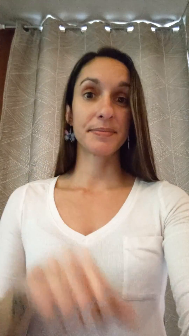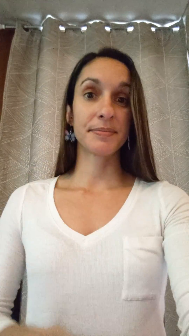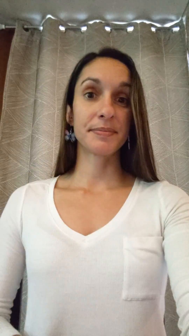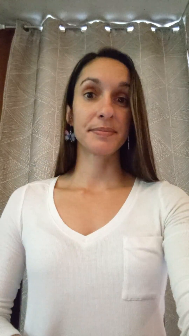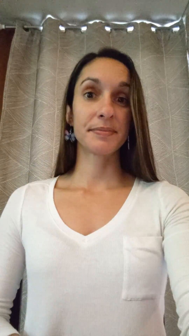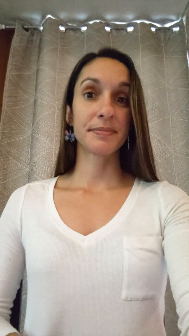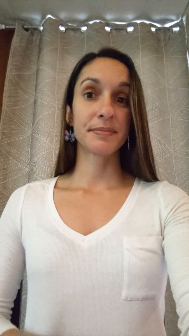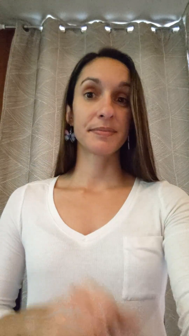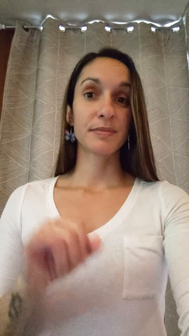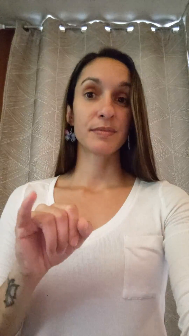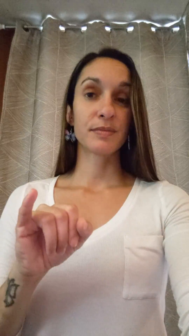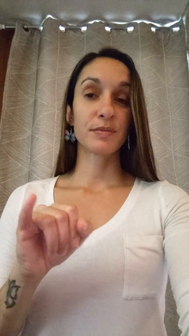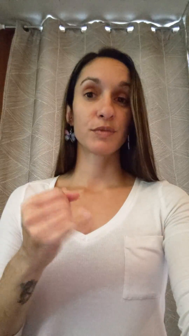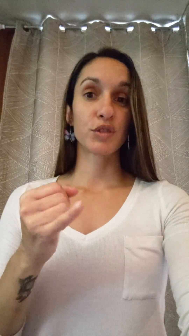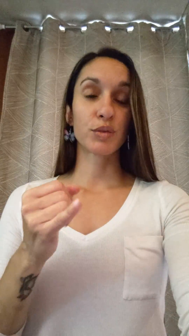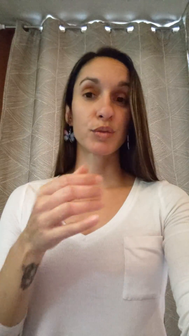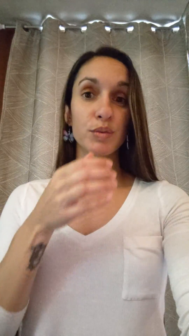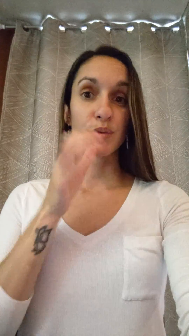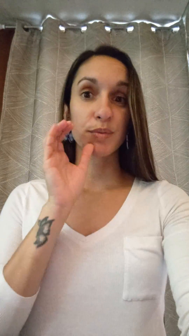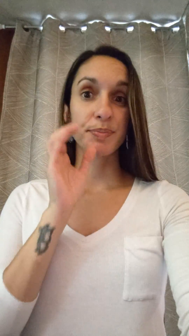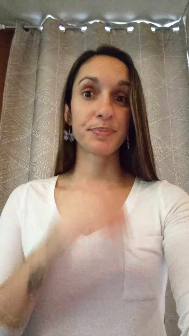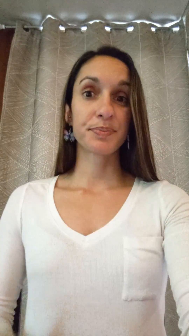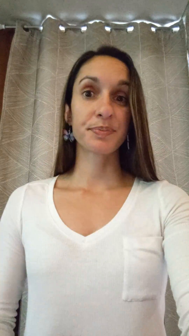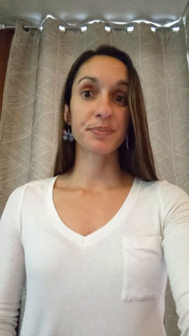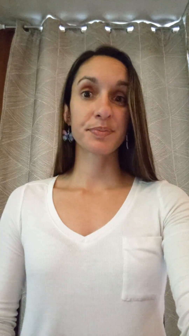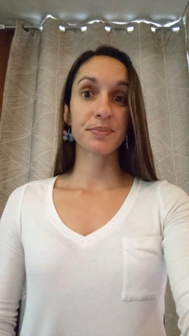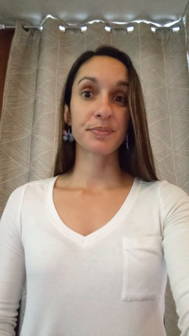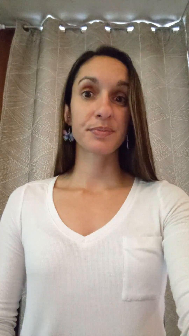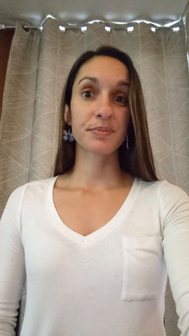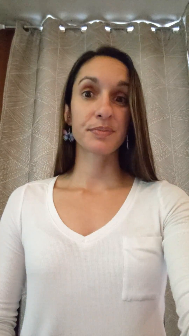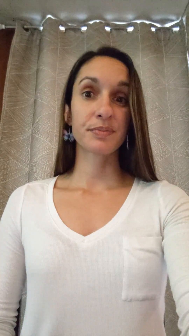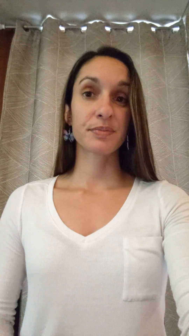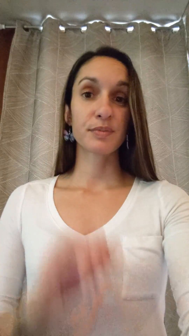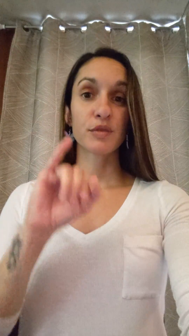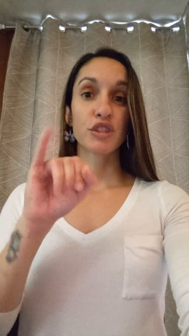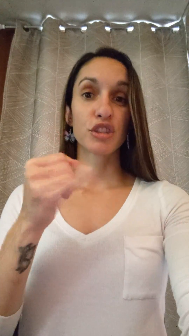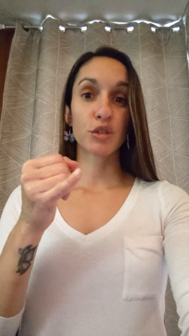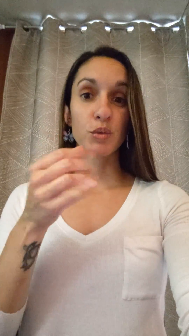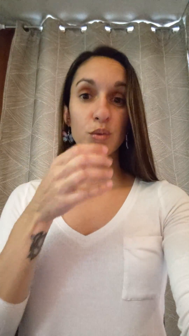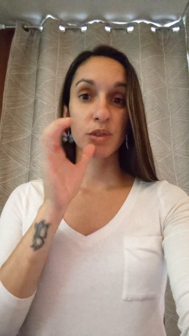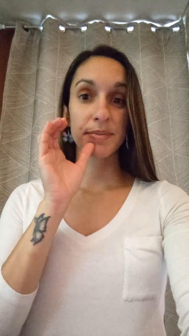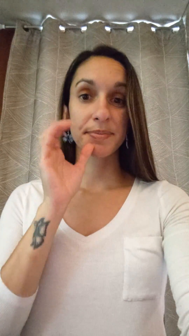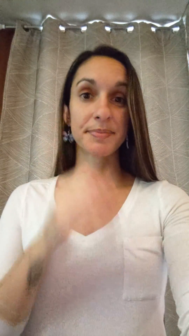juice